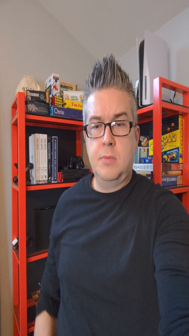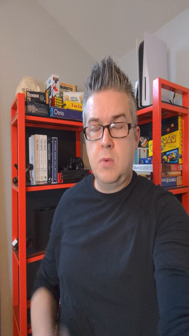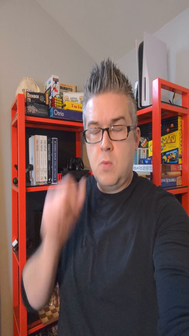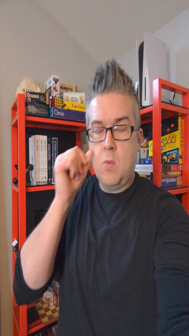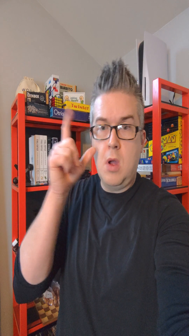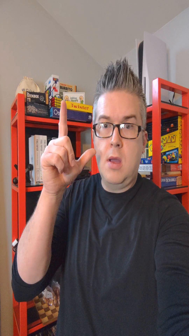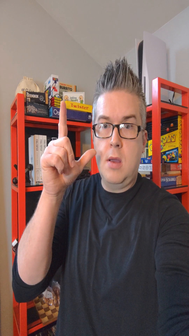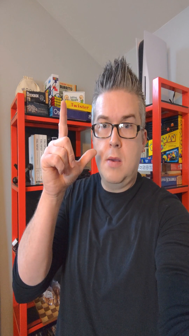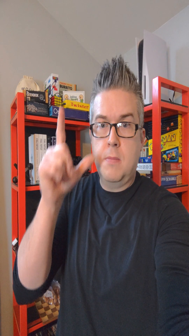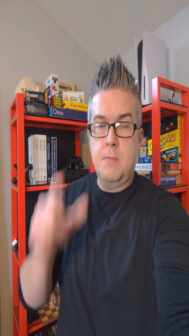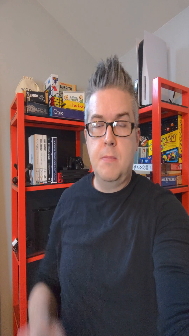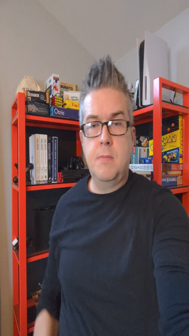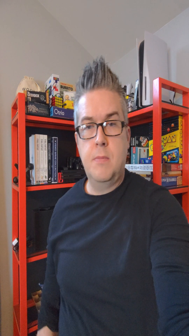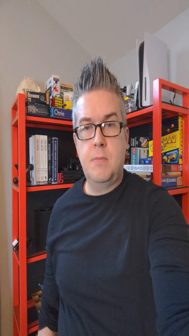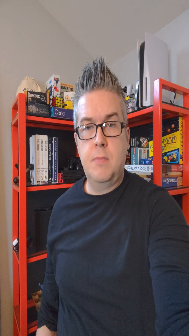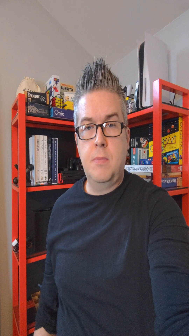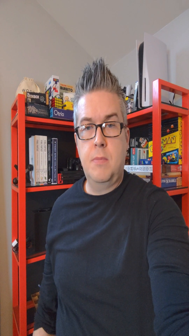wake